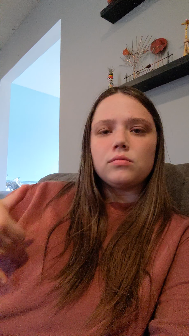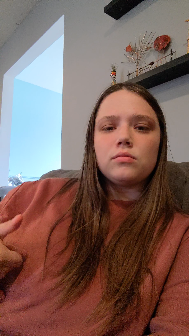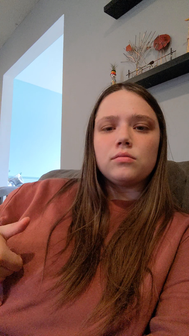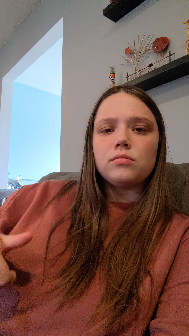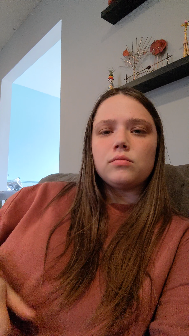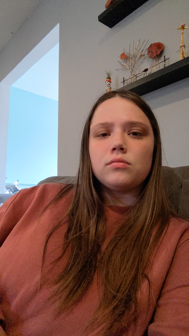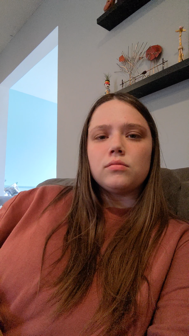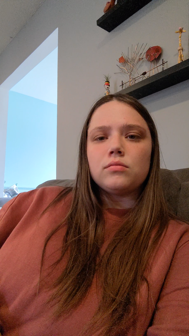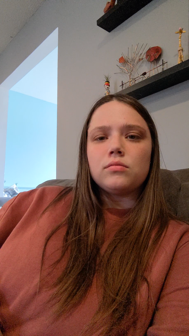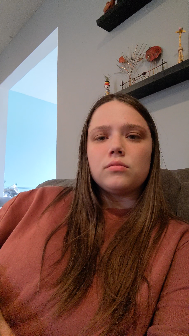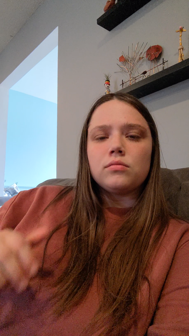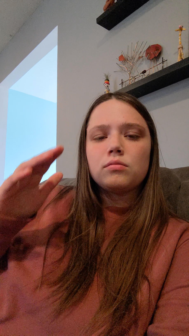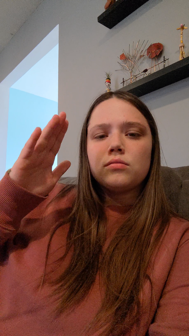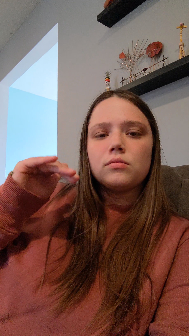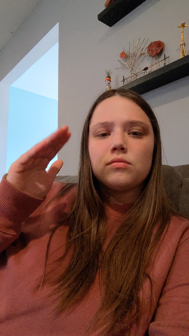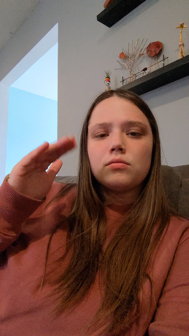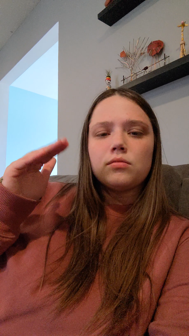downtown